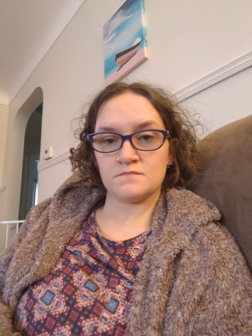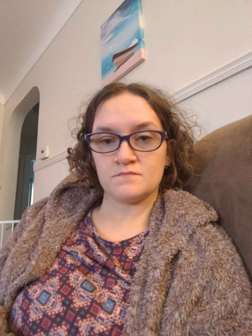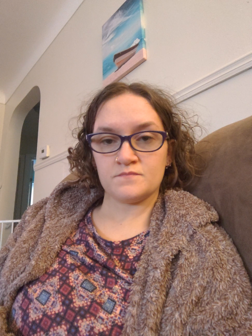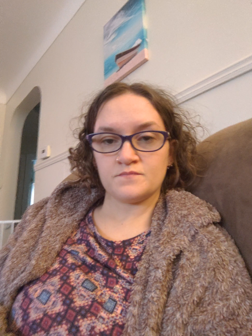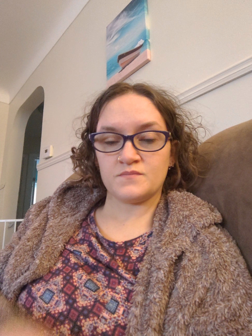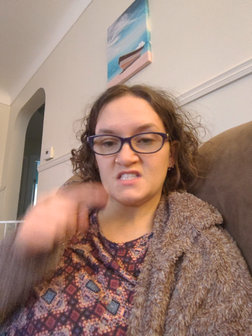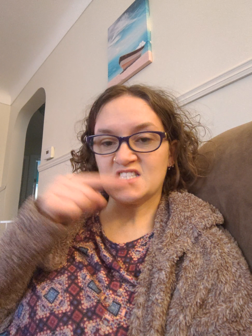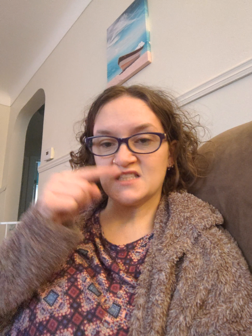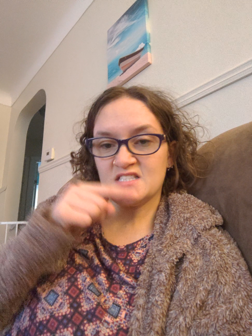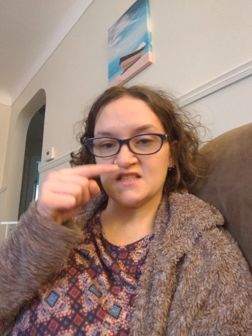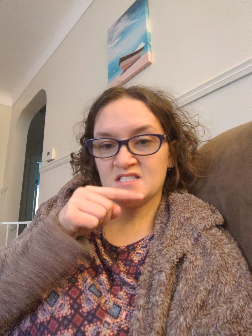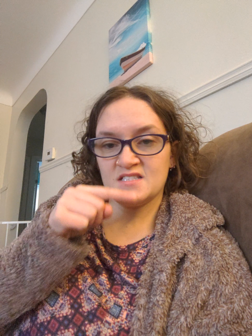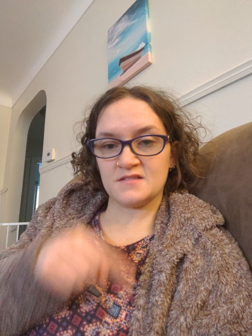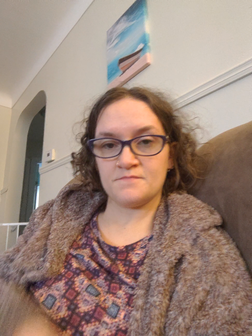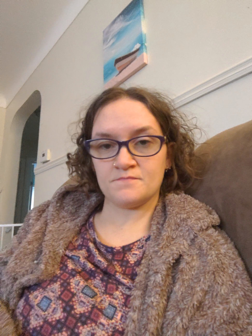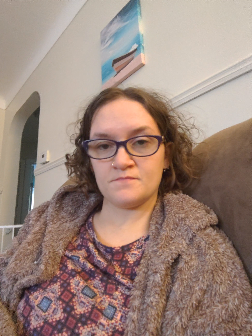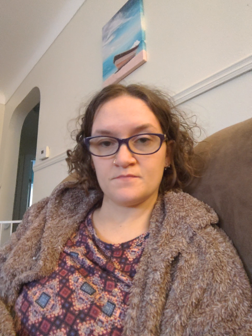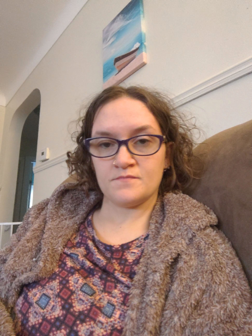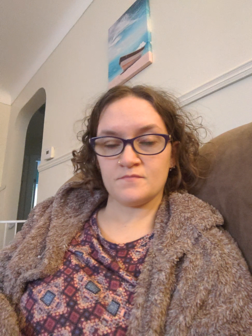toothbrush